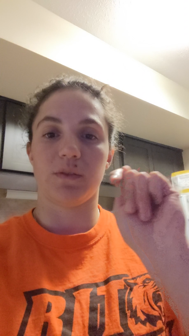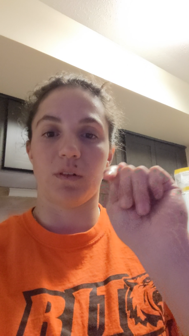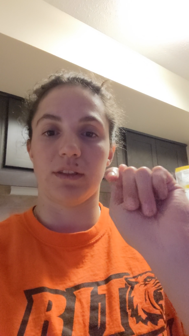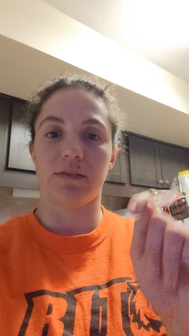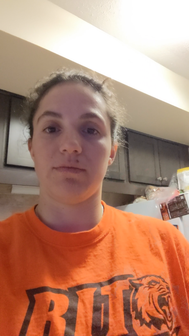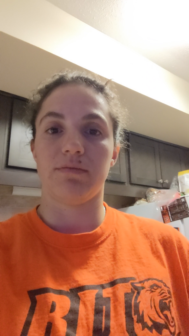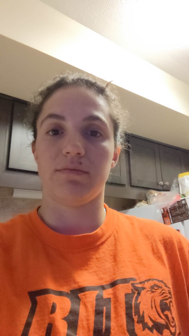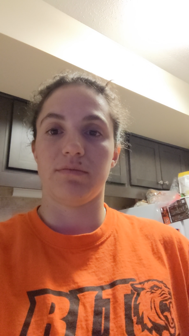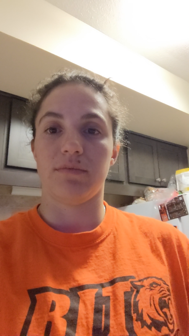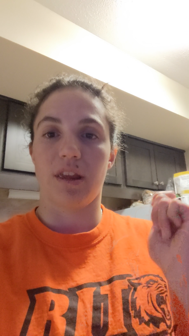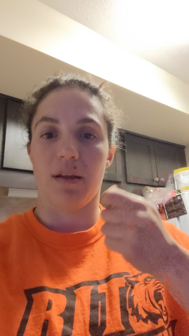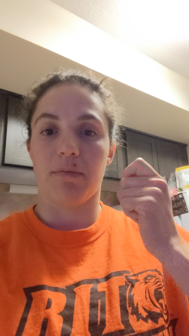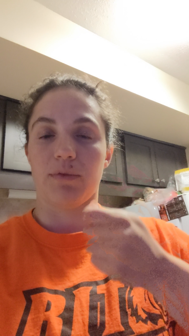hammer